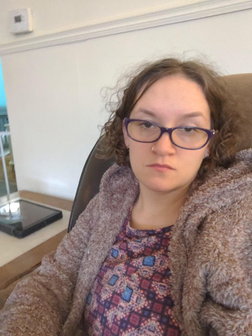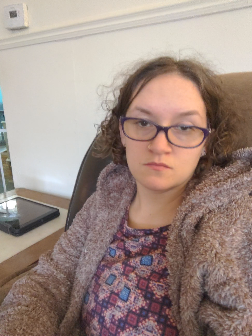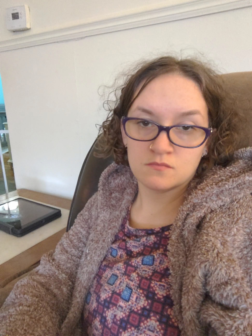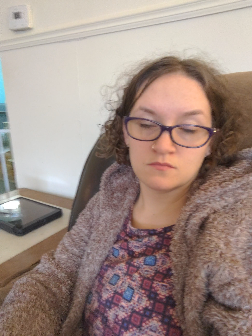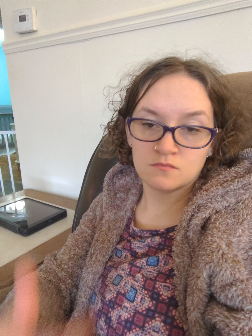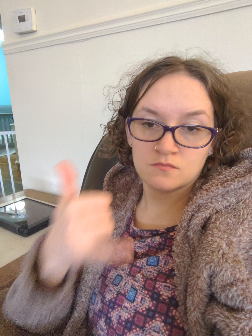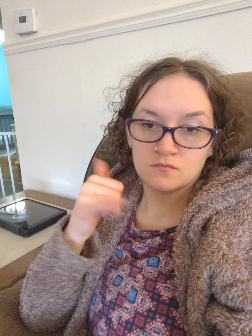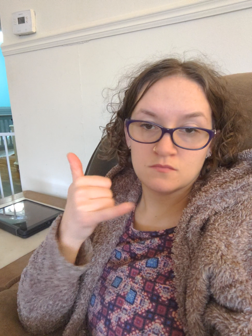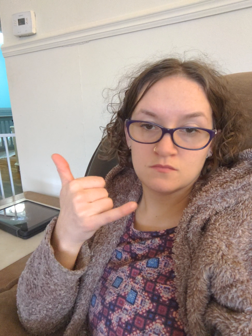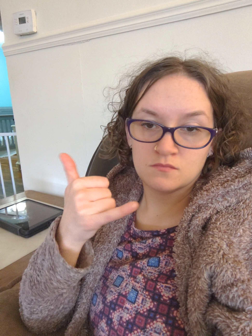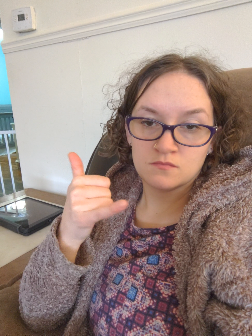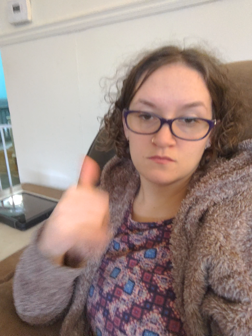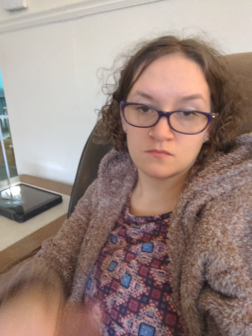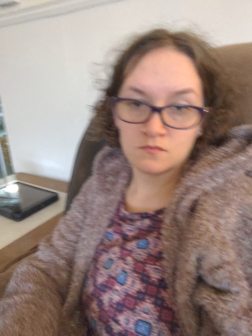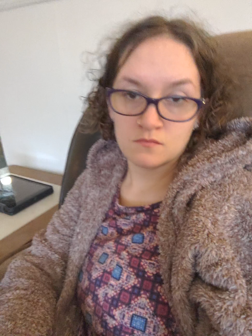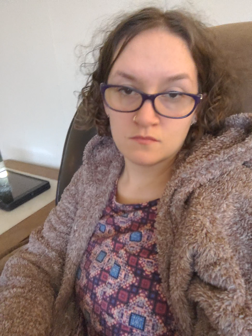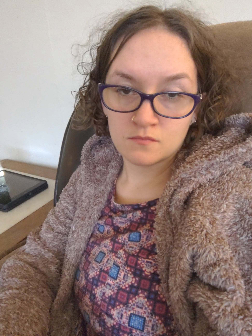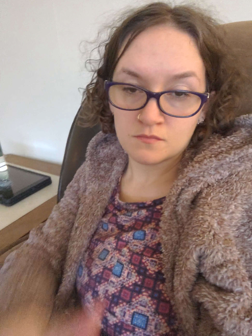yellow